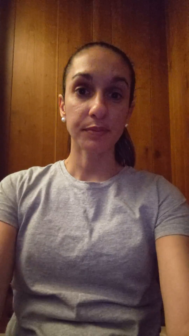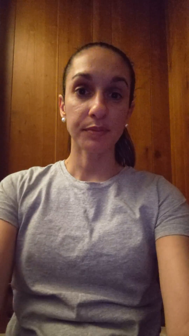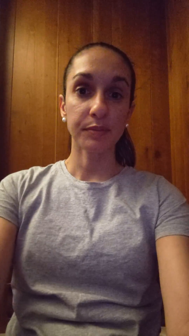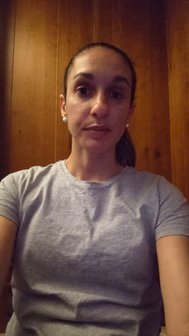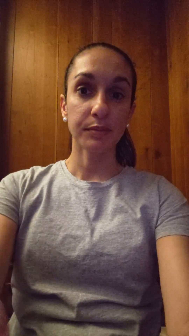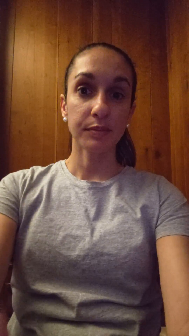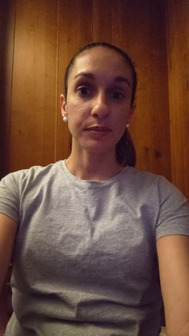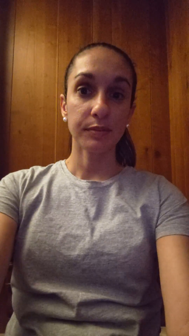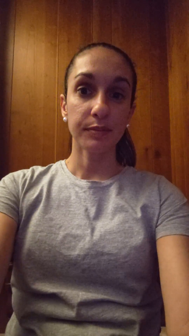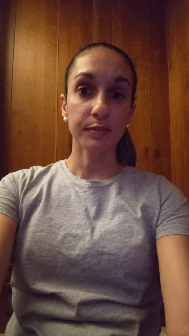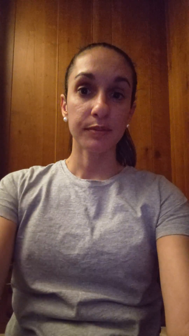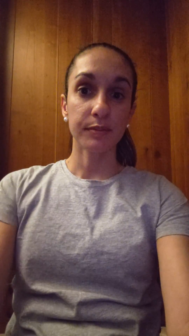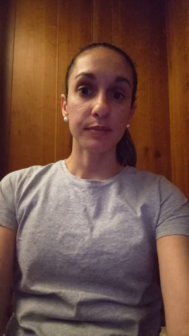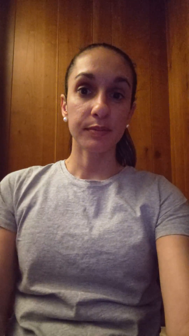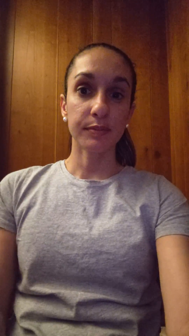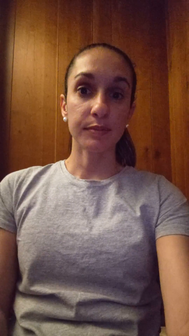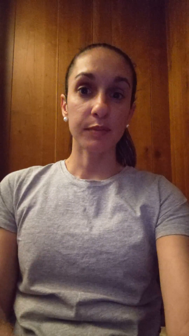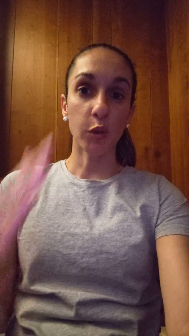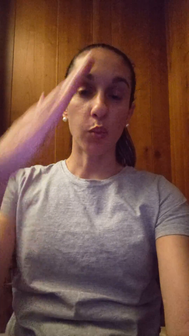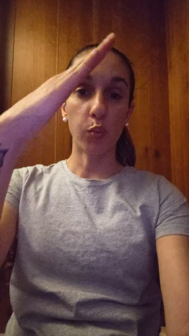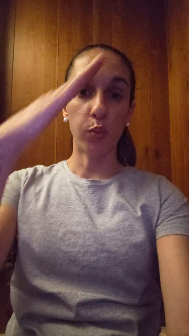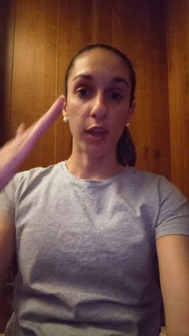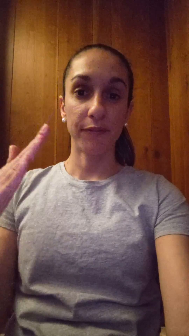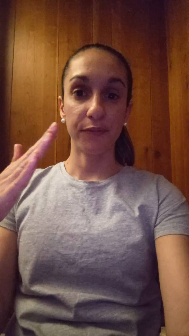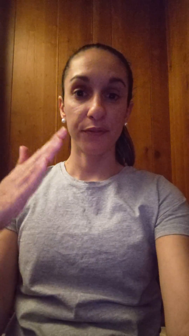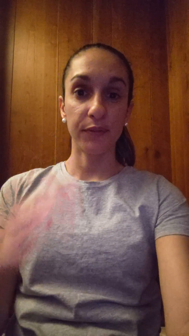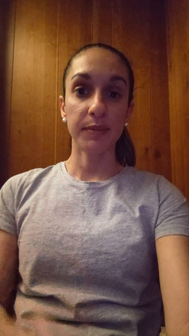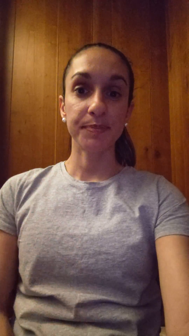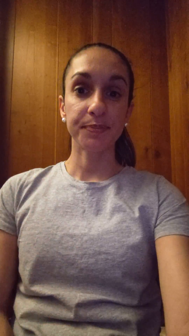roof